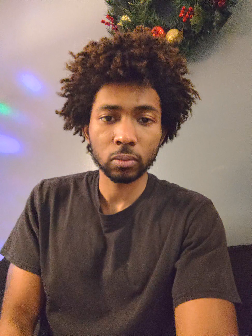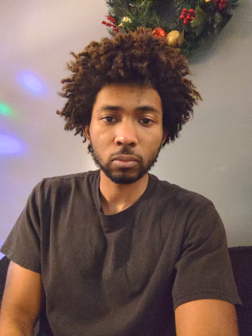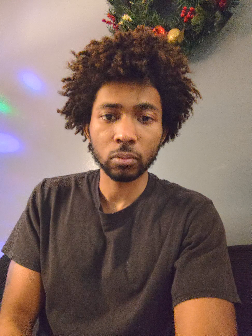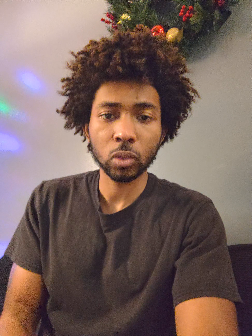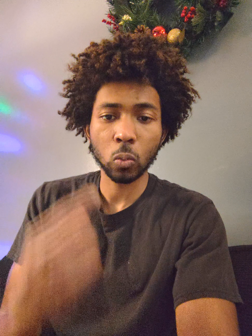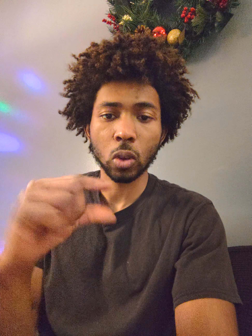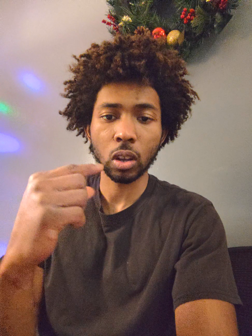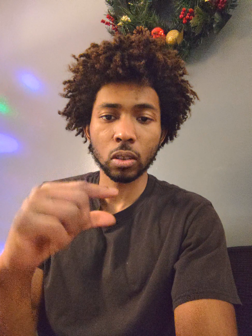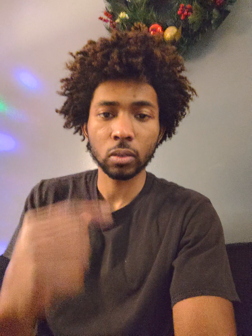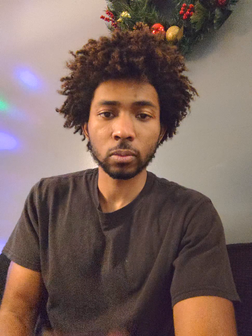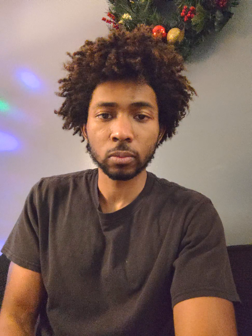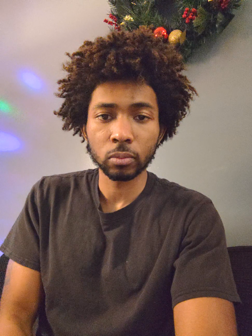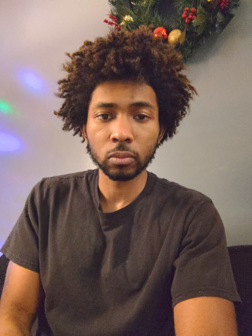green